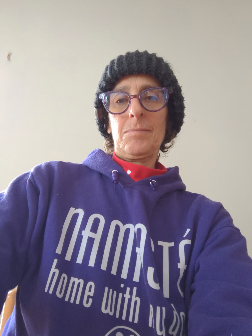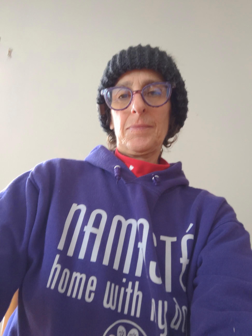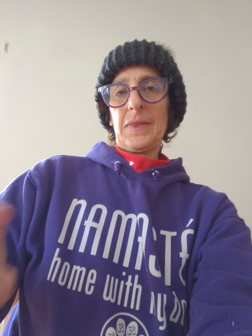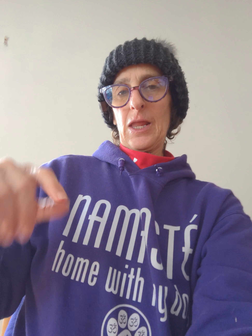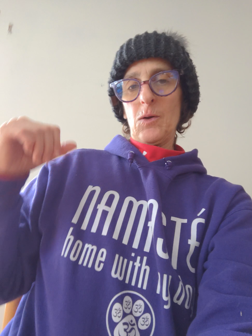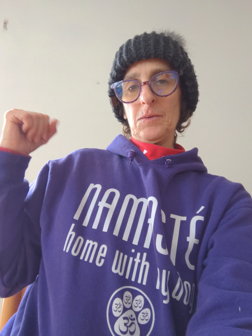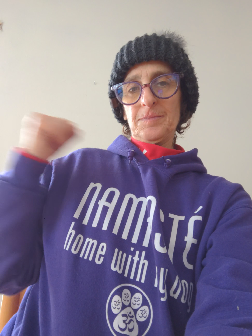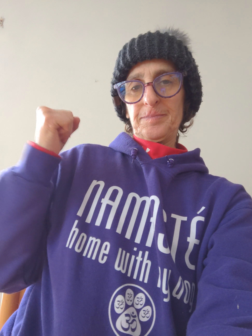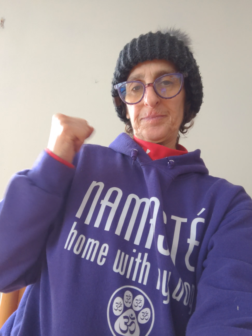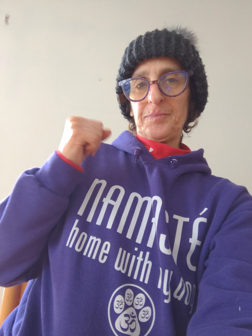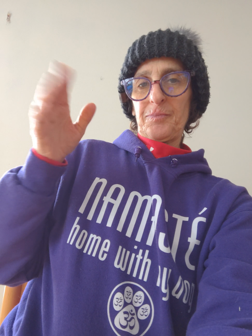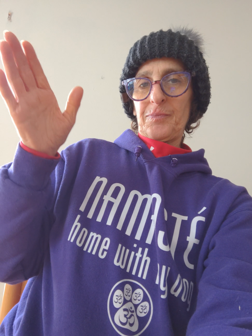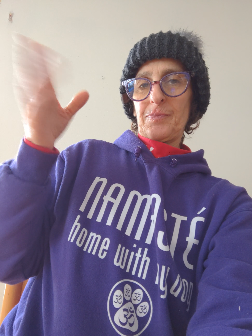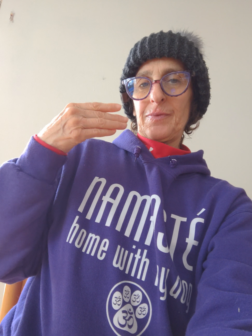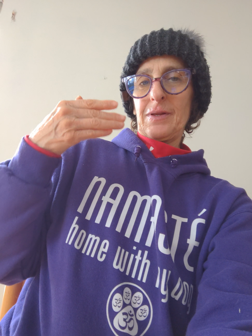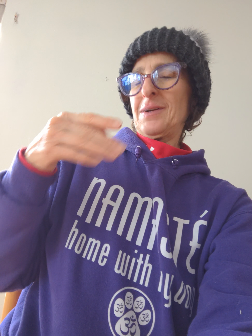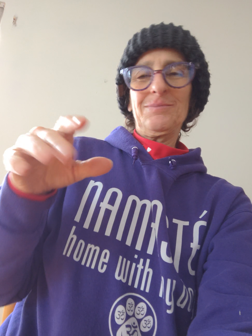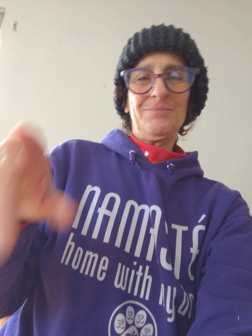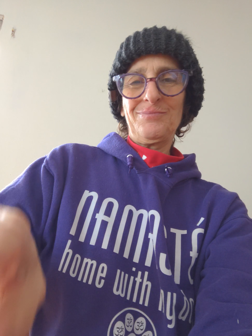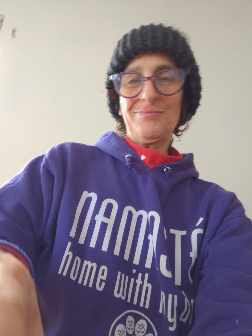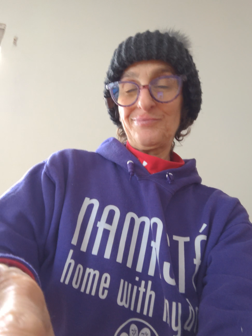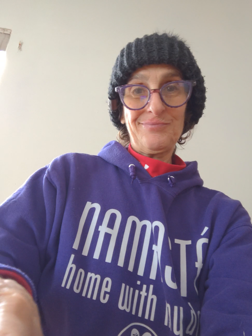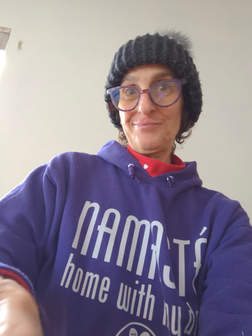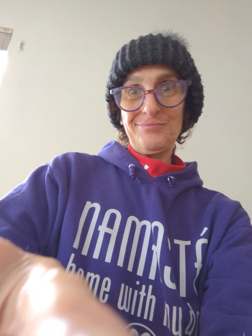refrigerator